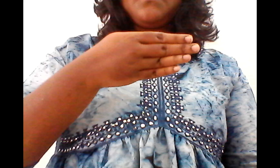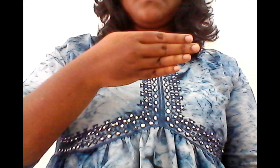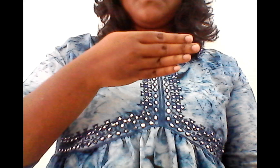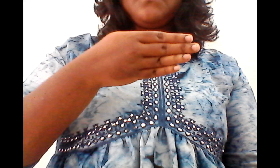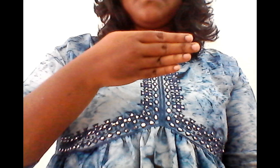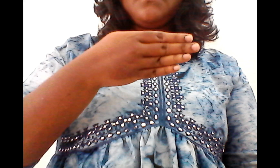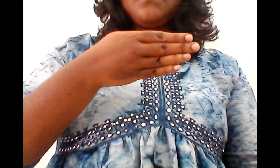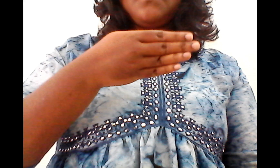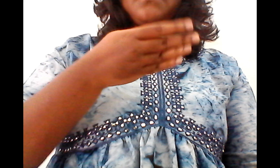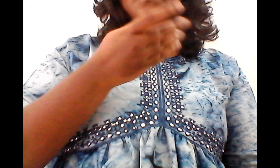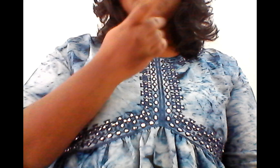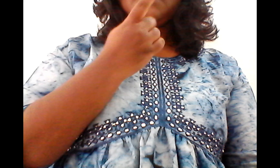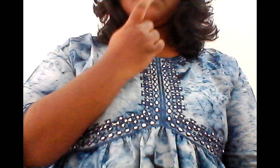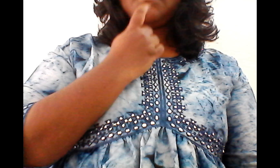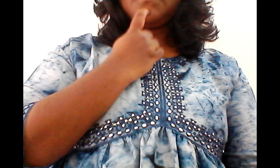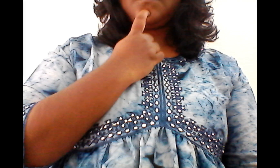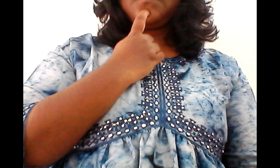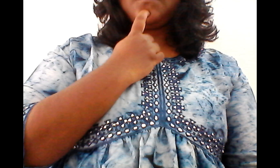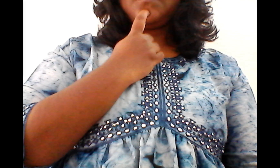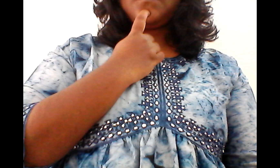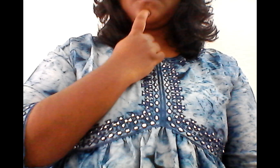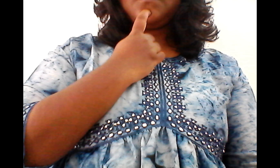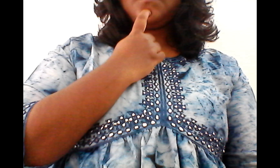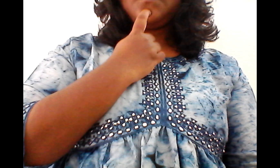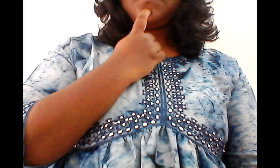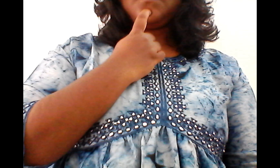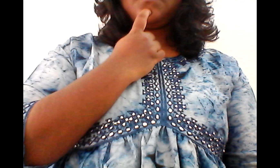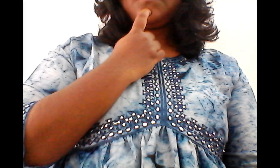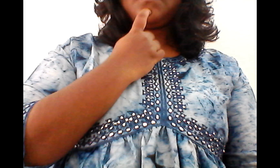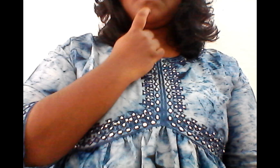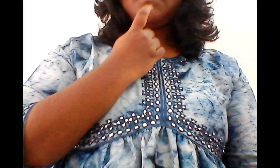അം